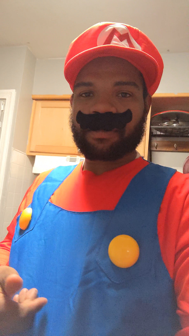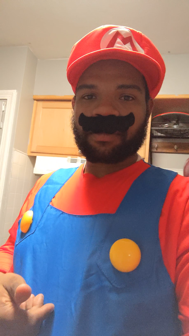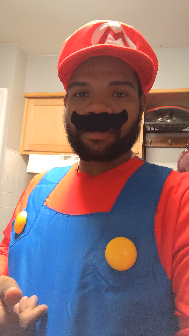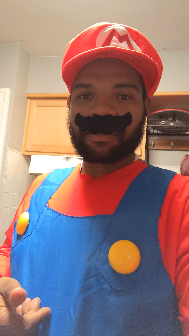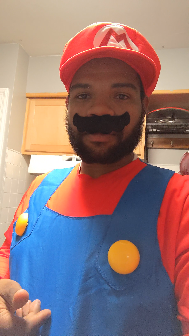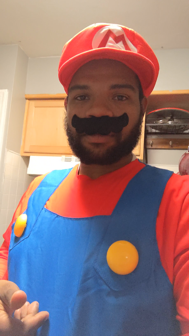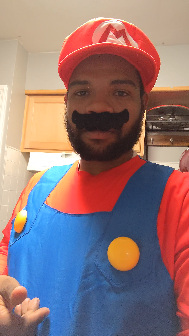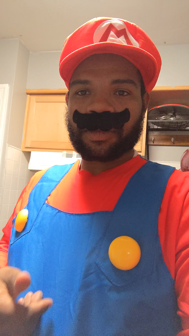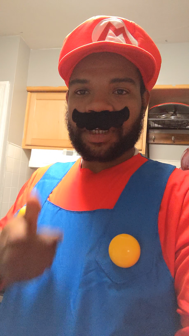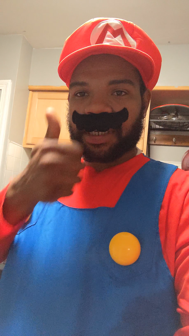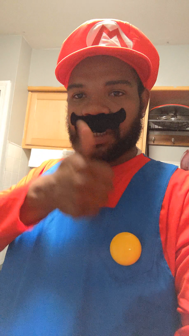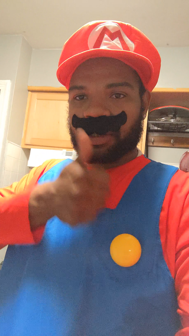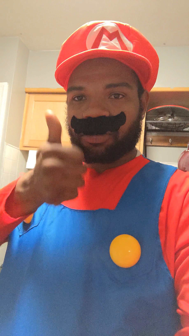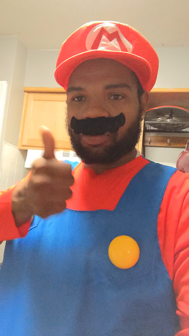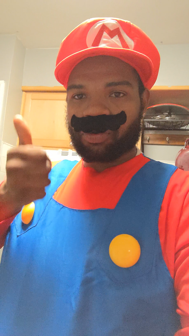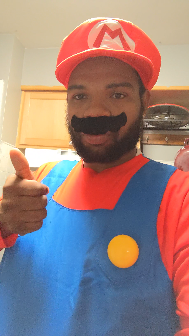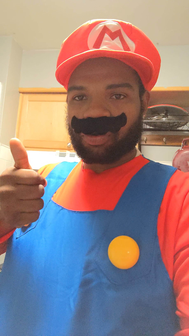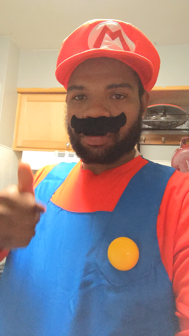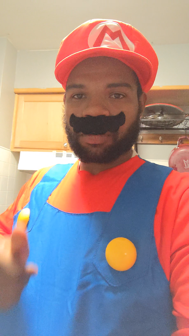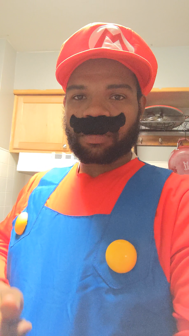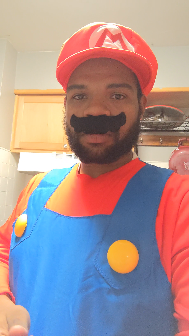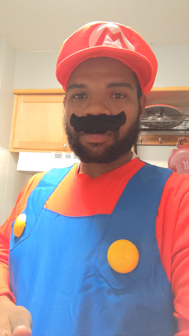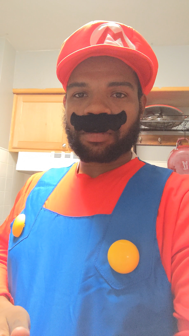each